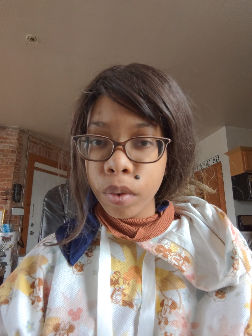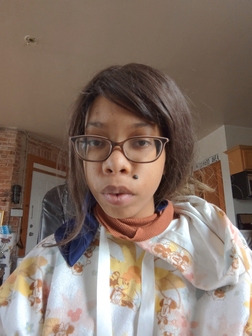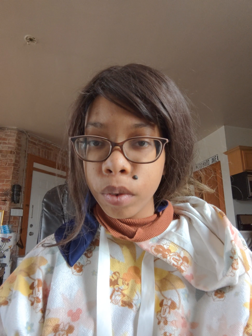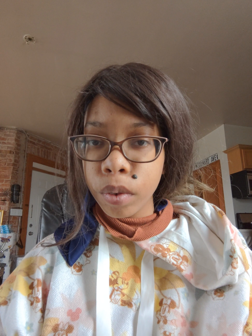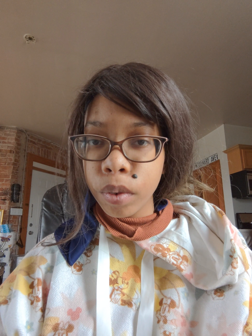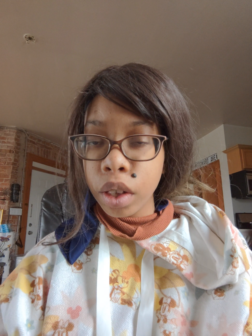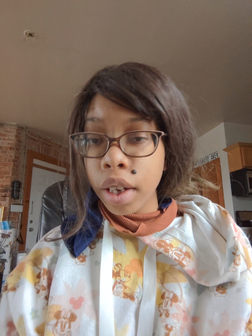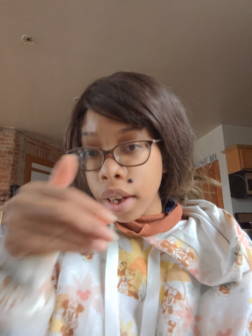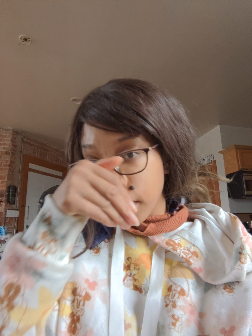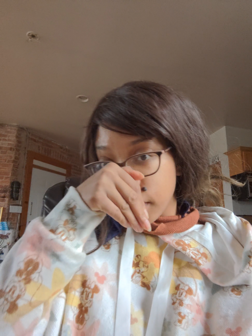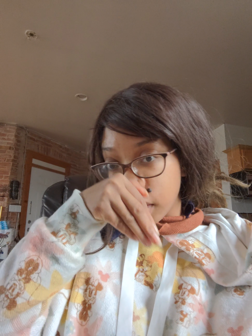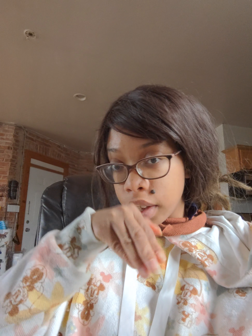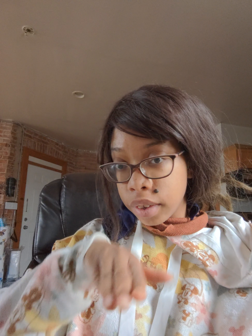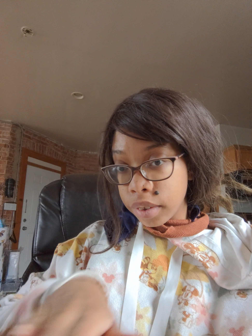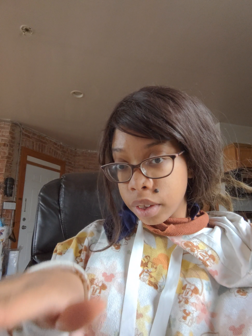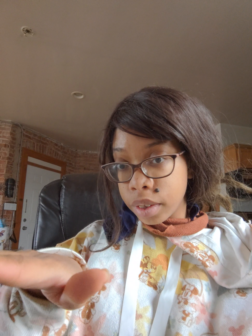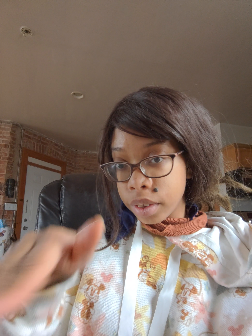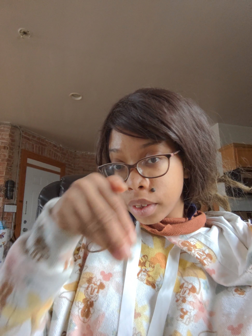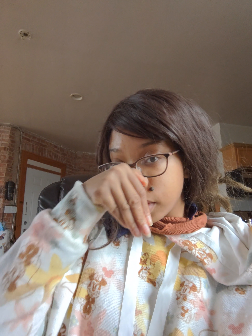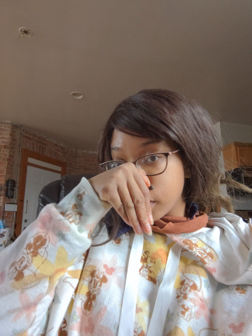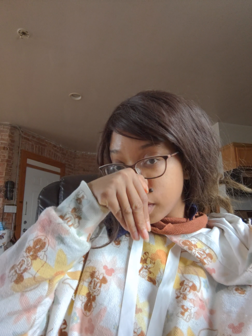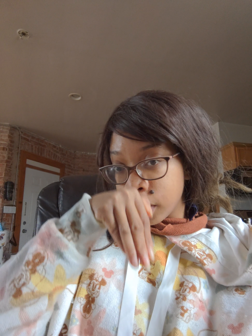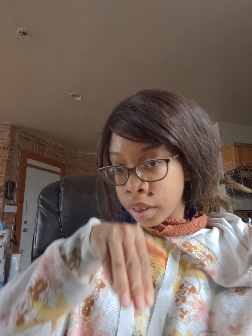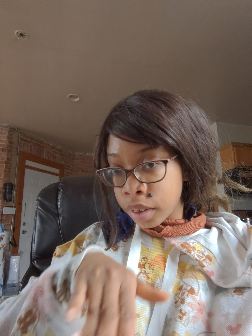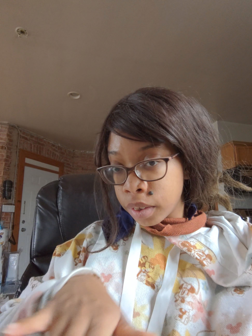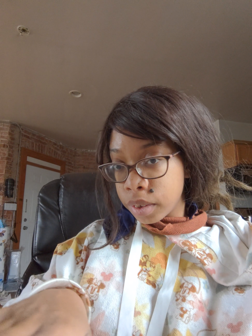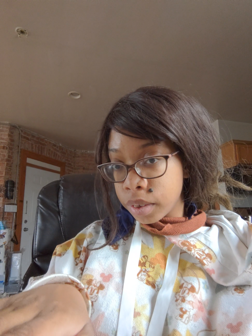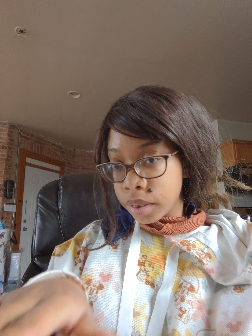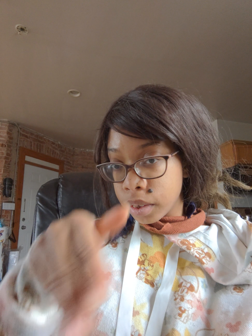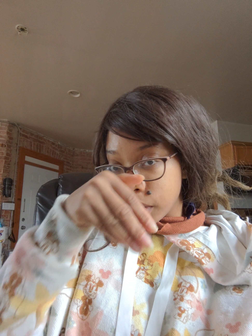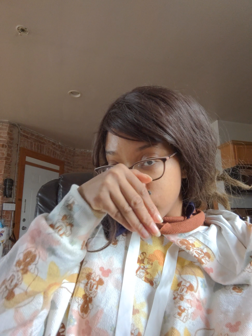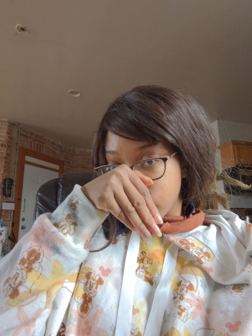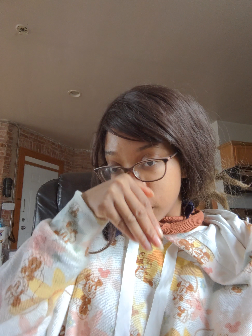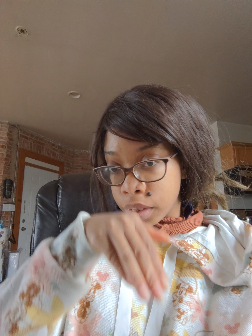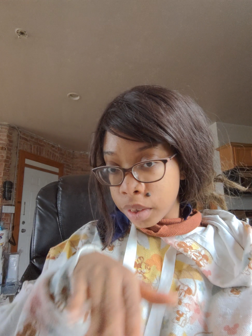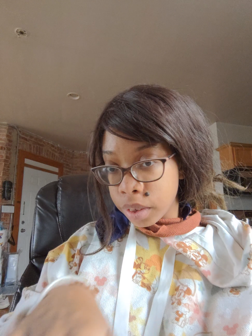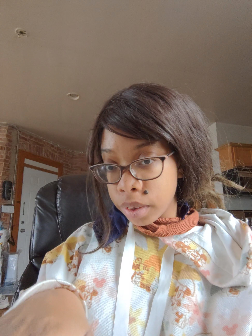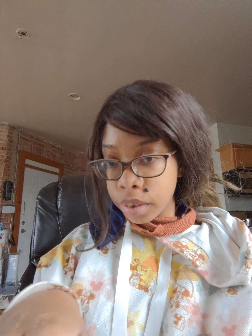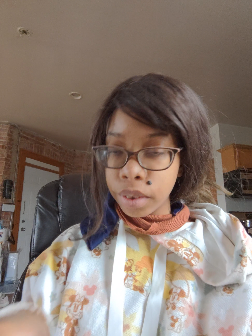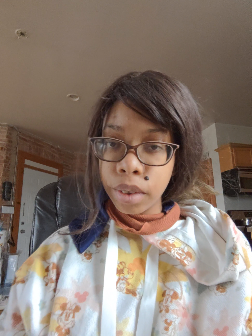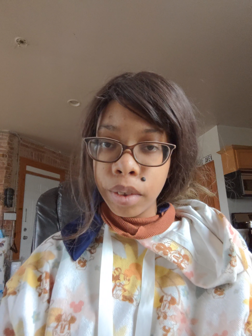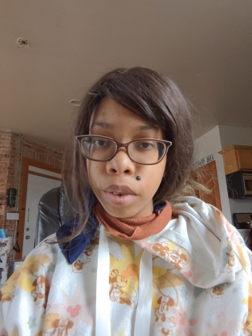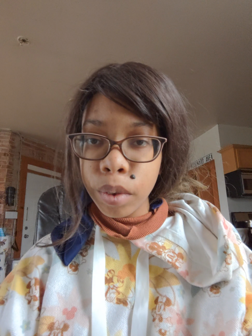elephant